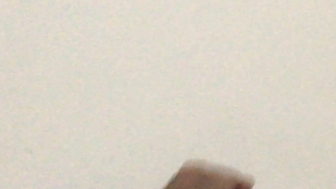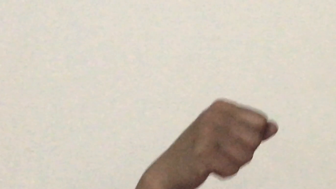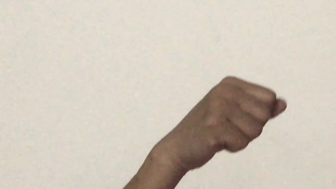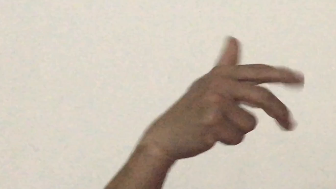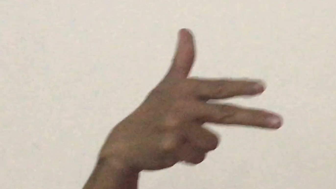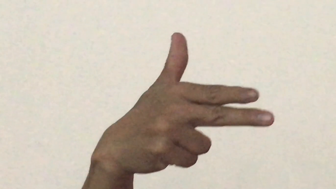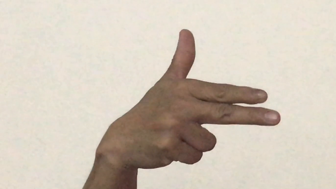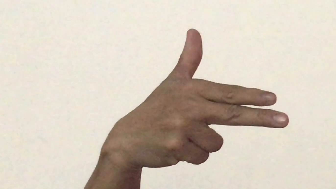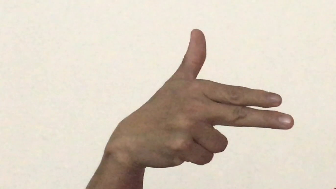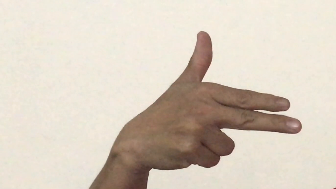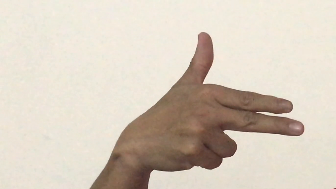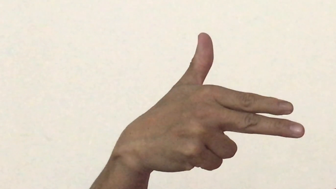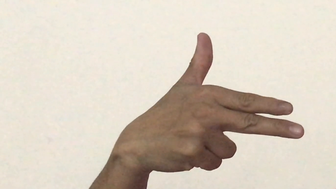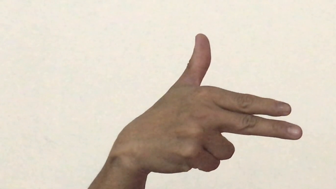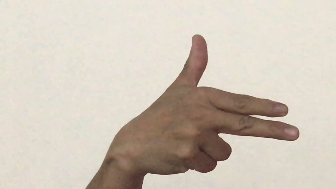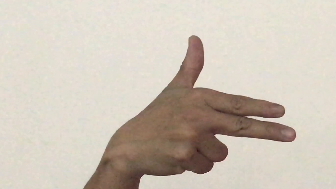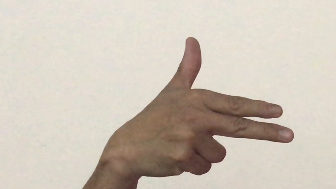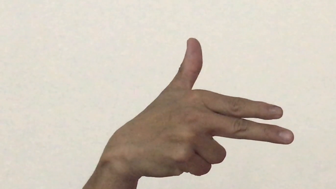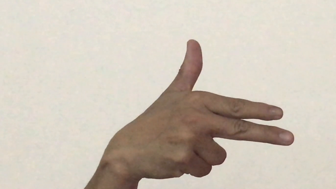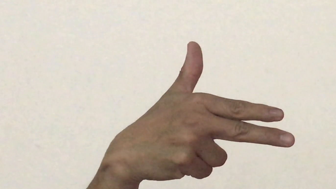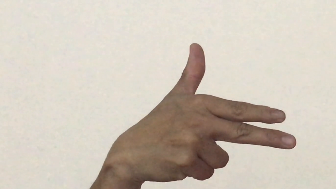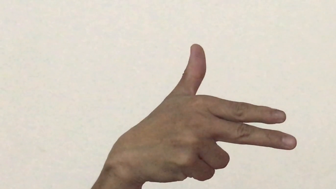च